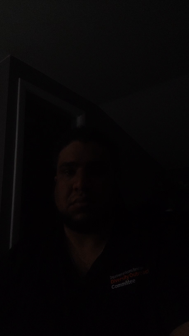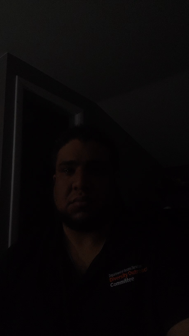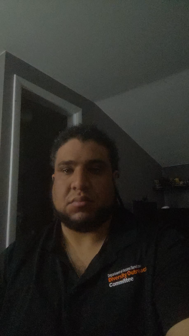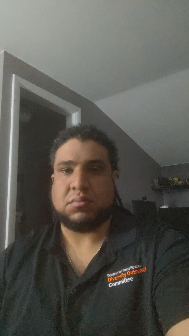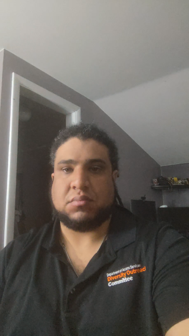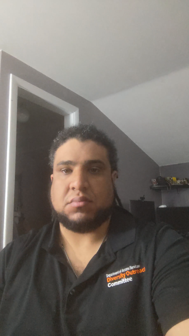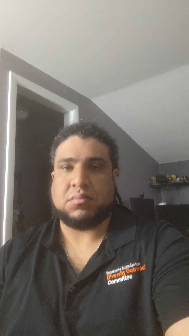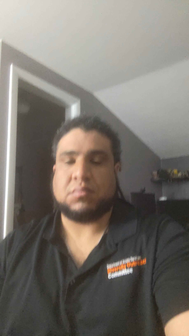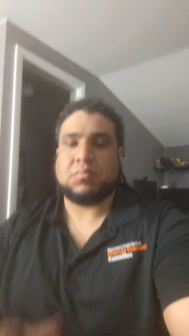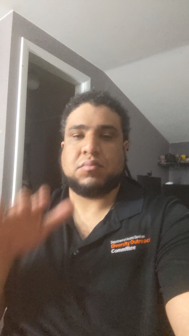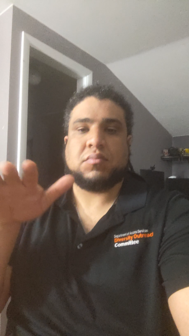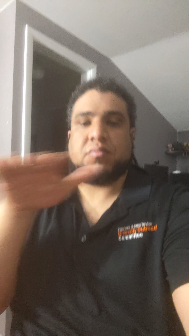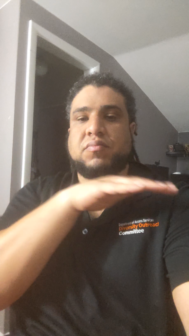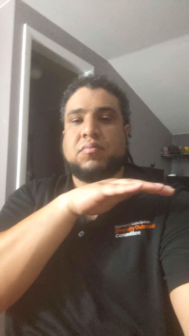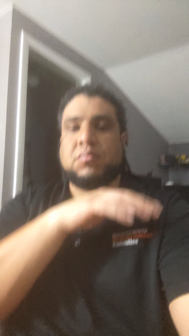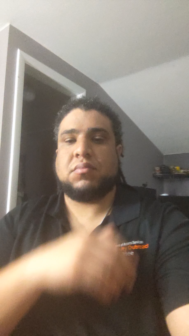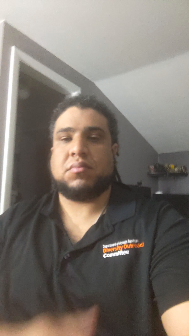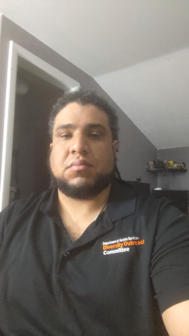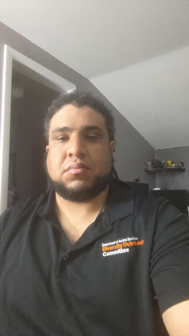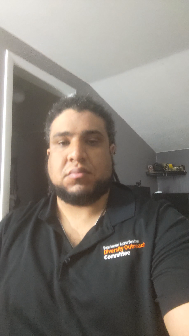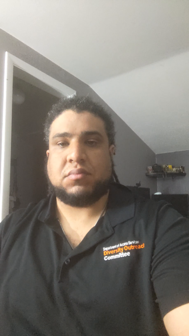full